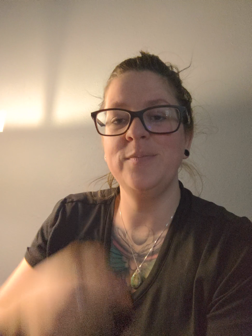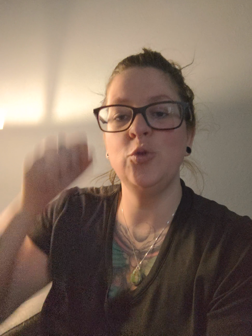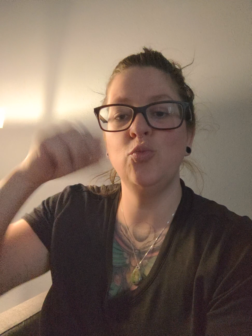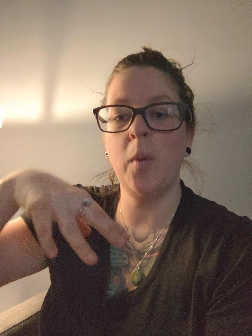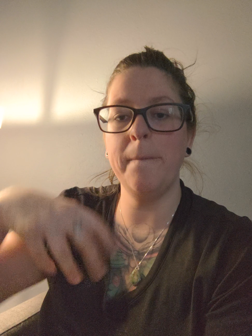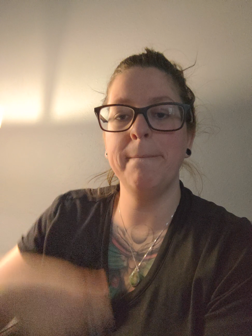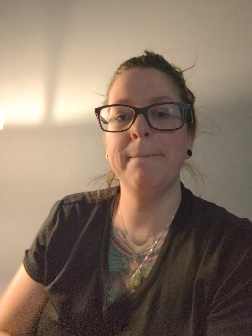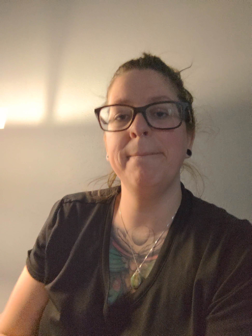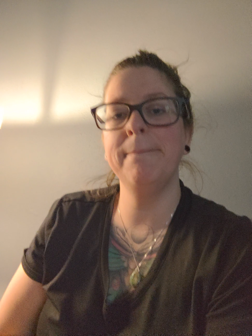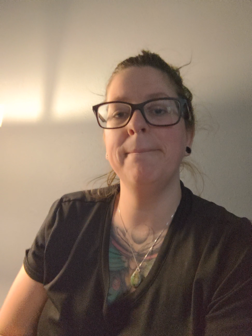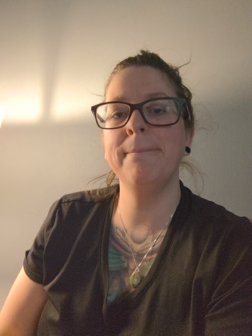drop